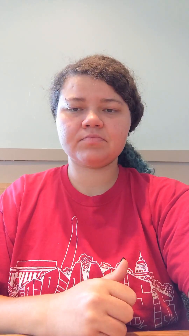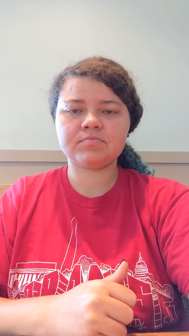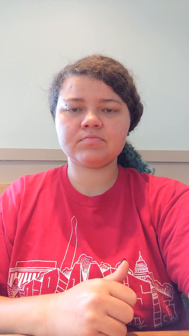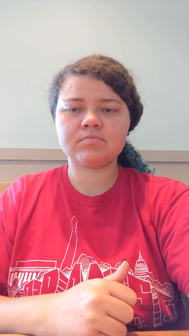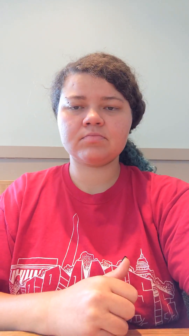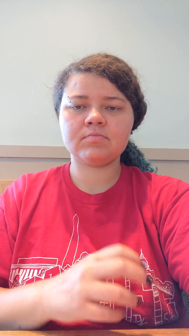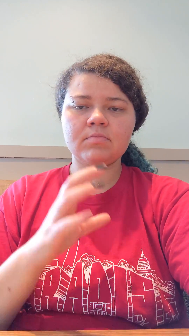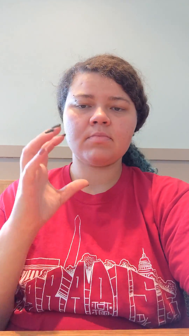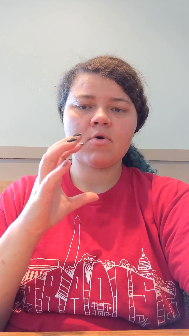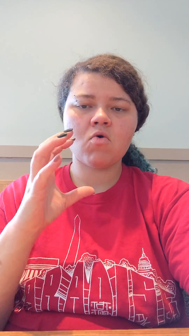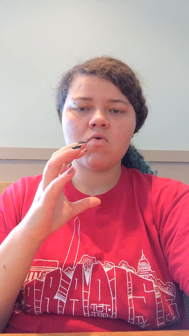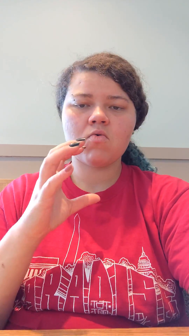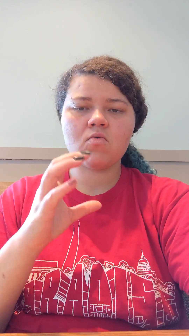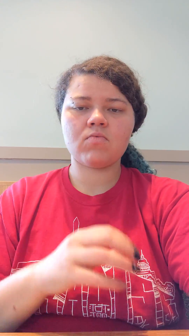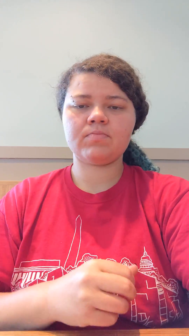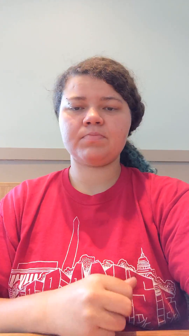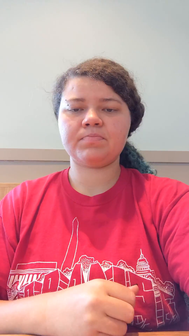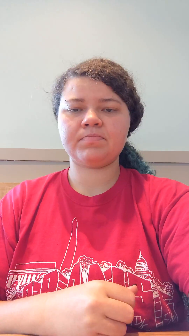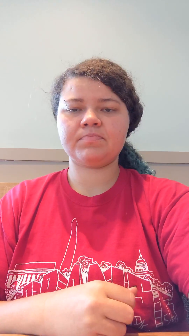ball